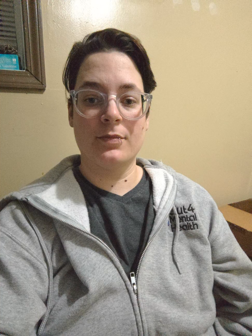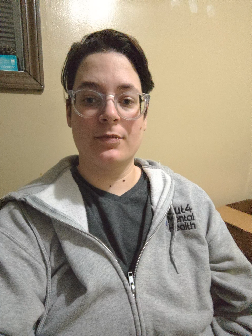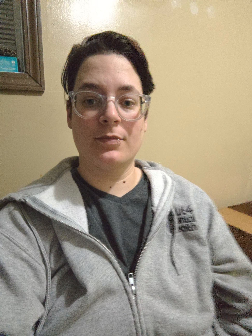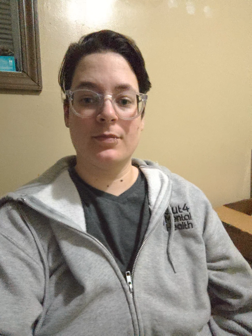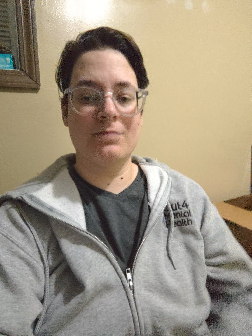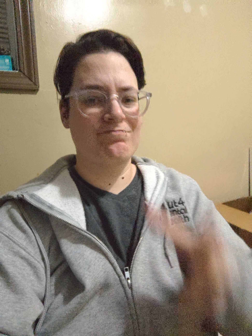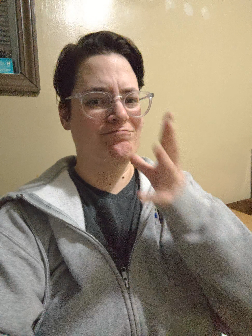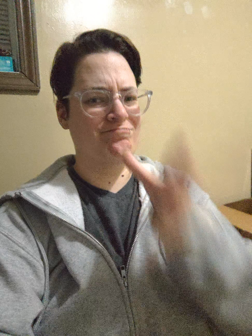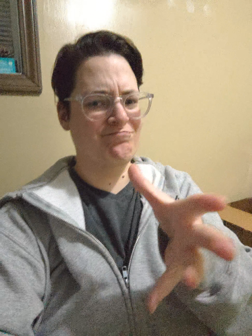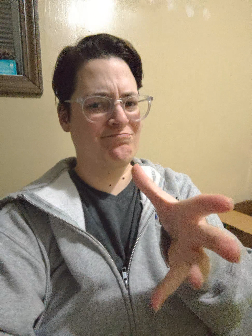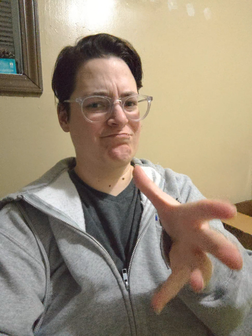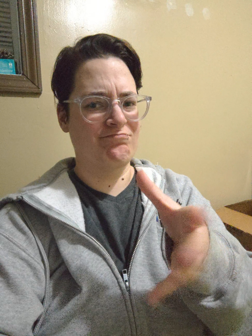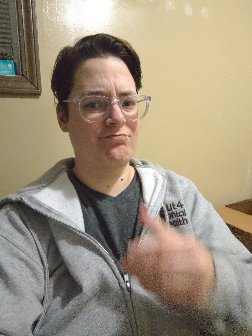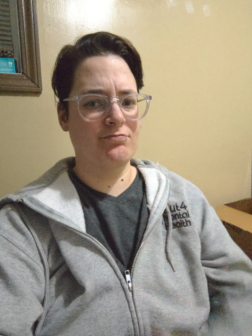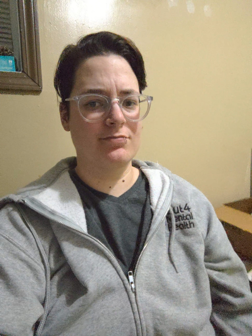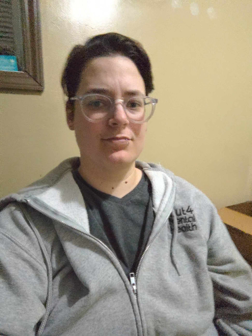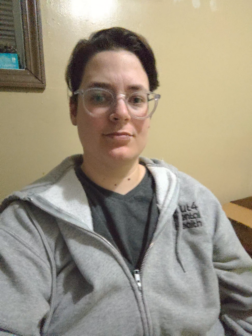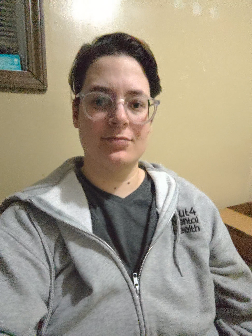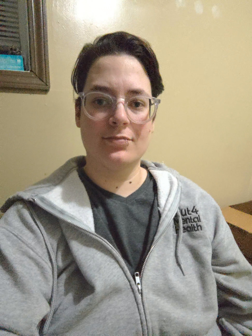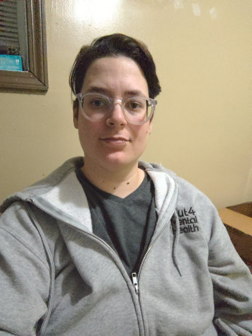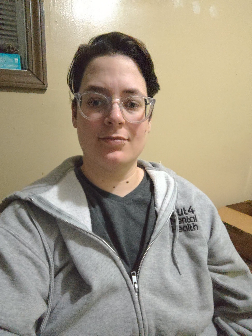hate